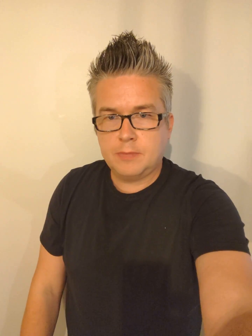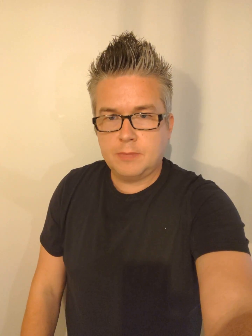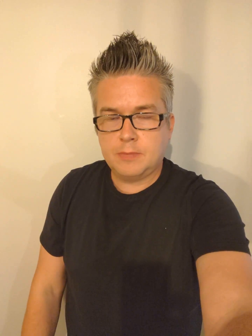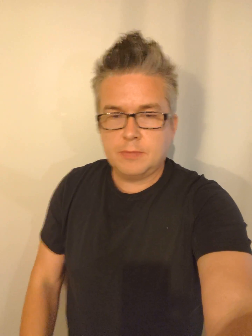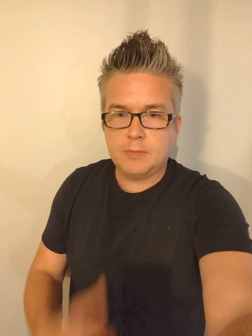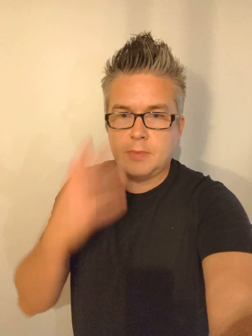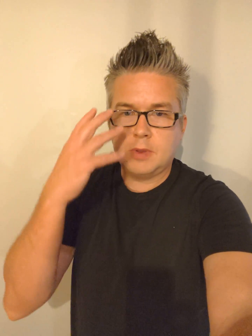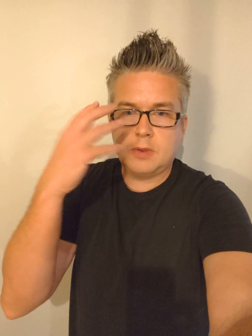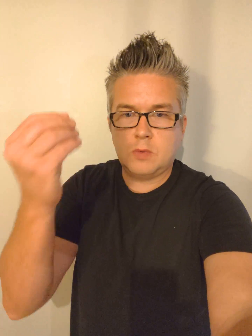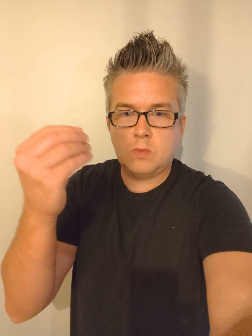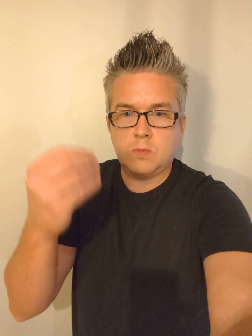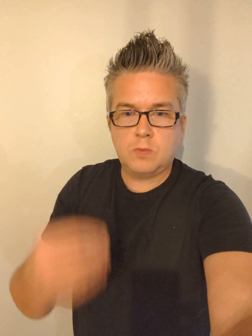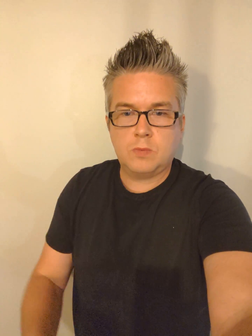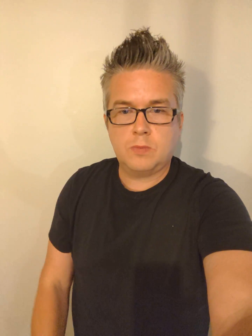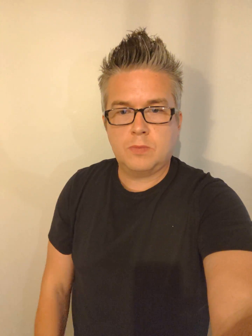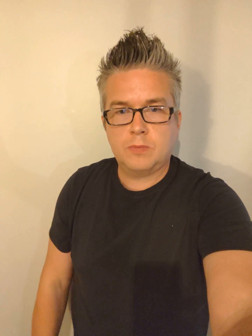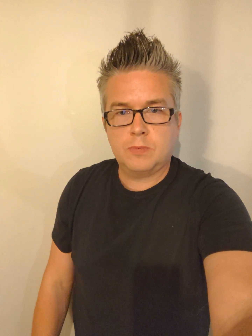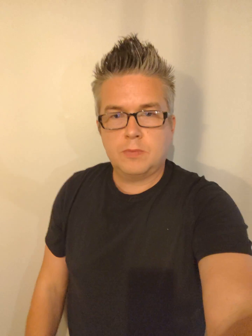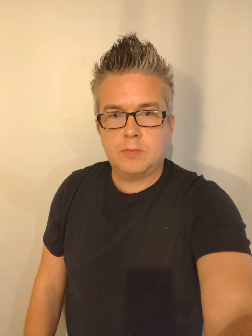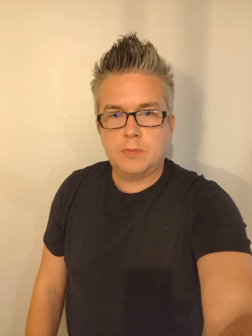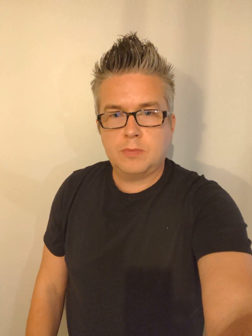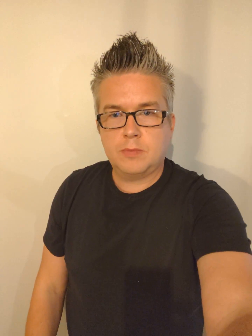got to